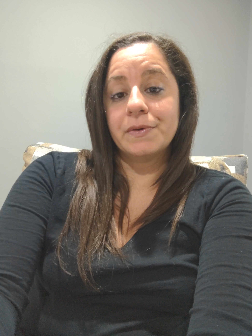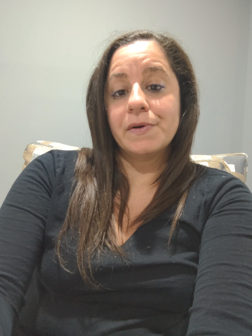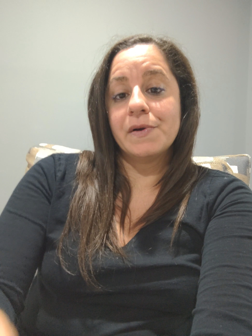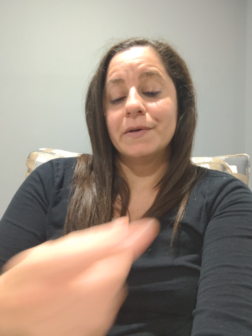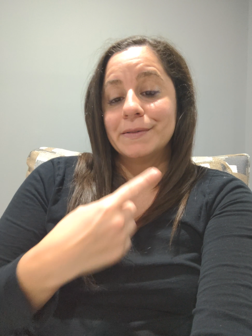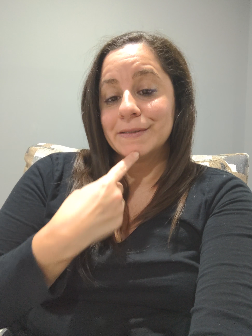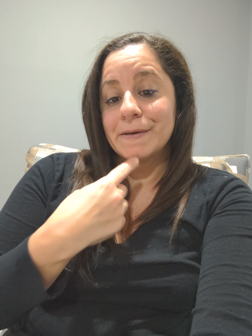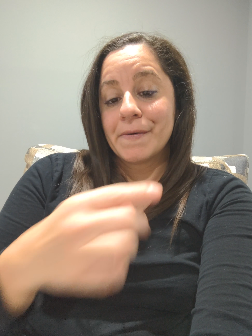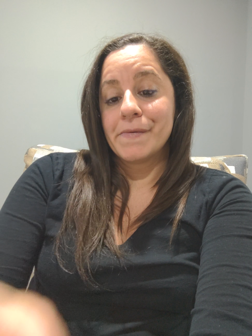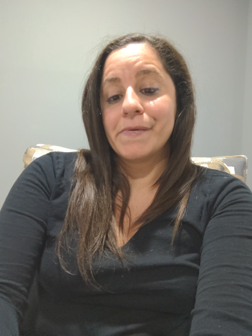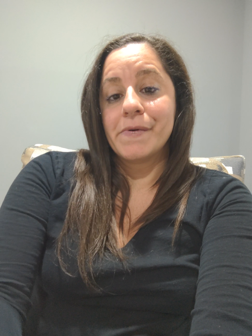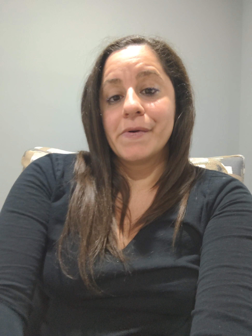say